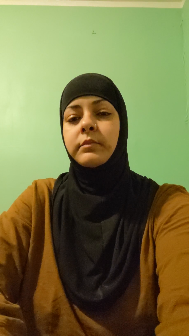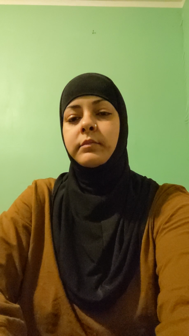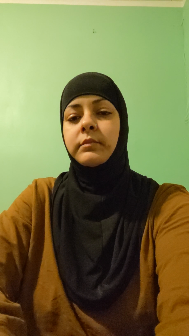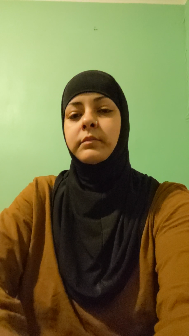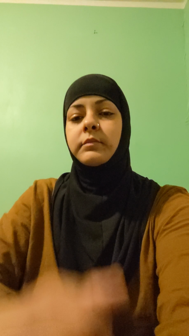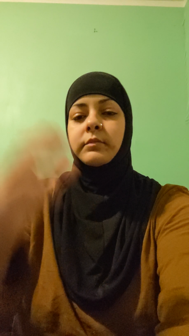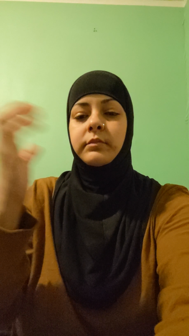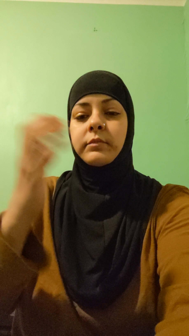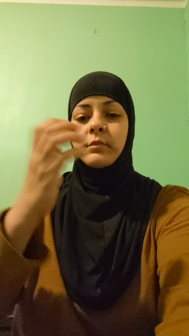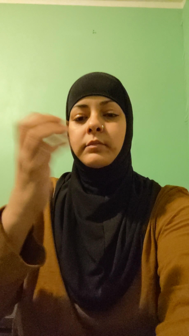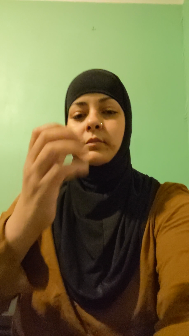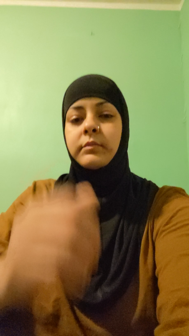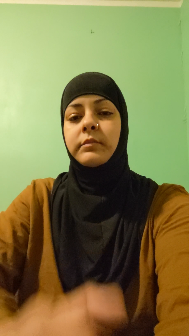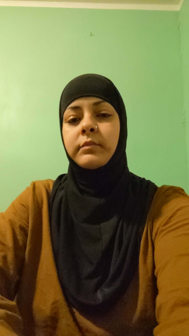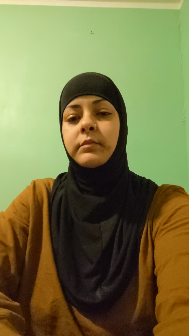shake